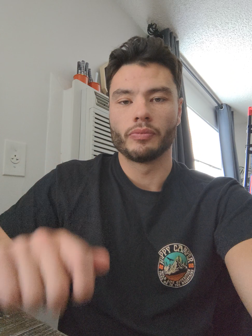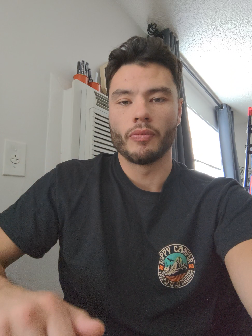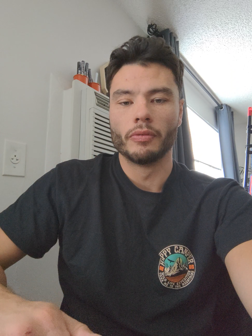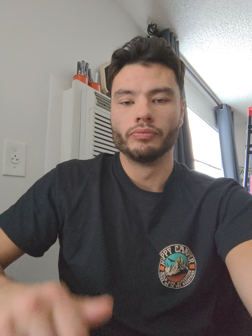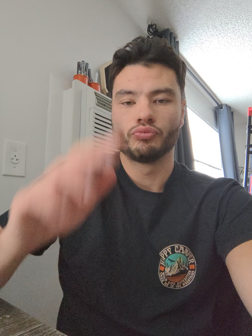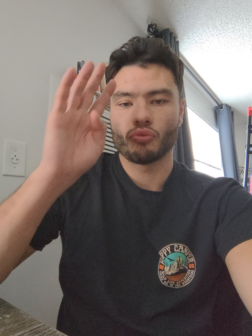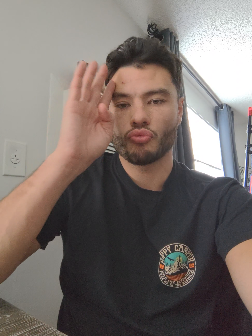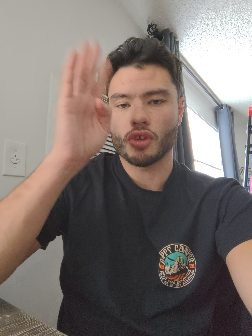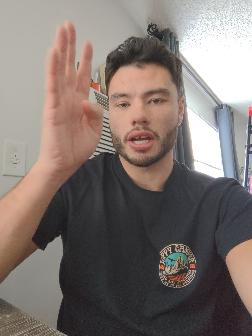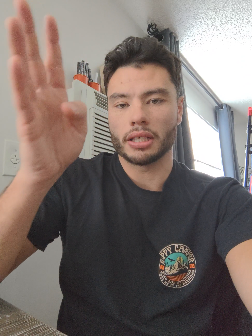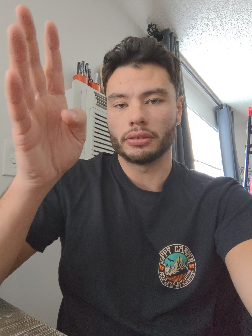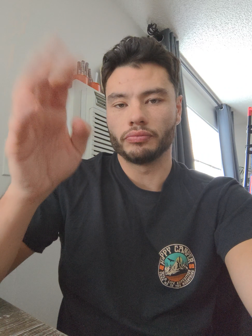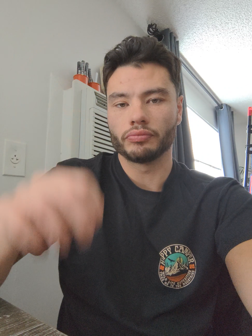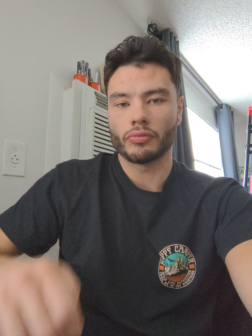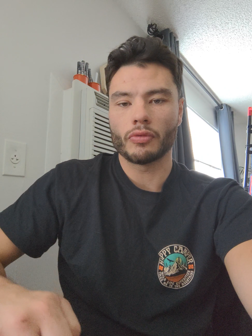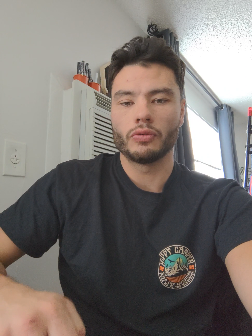pretend